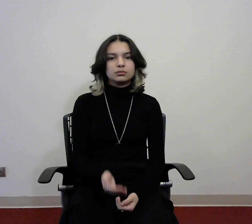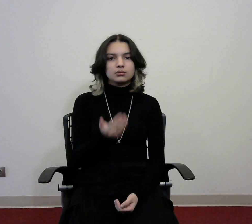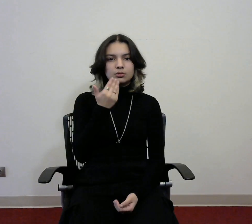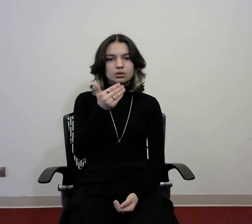siz